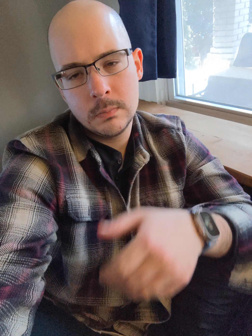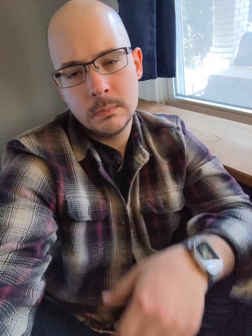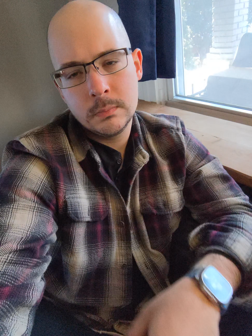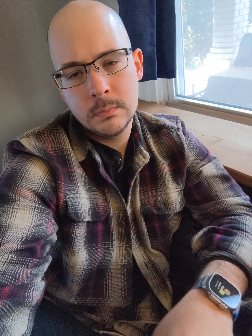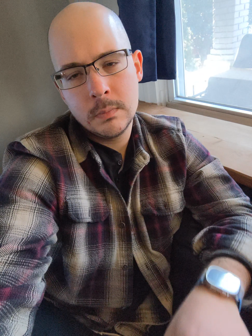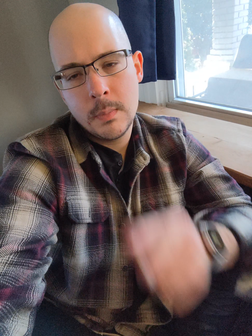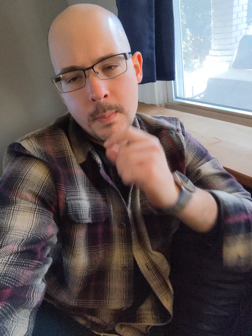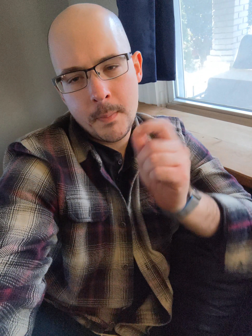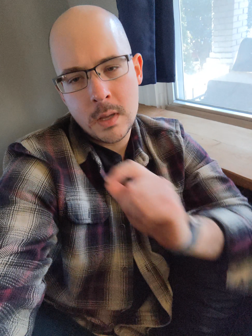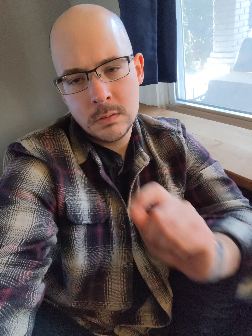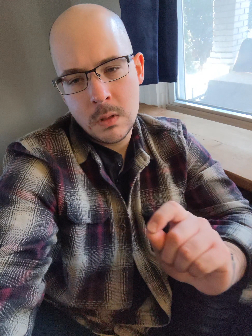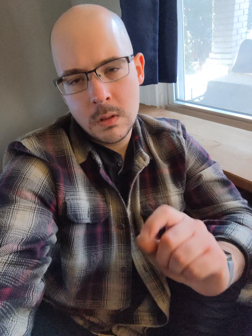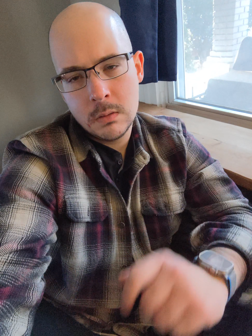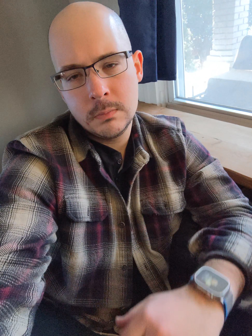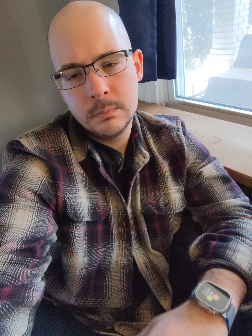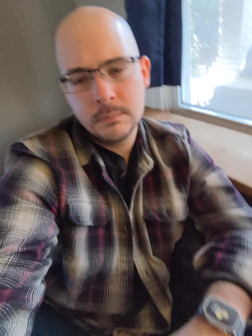pencil